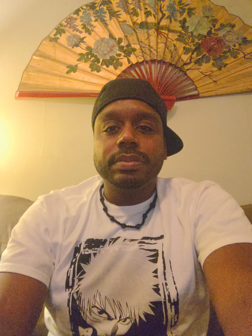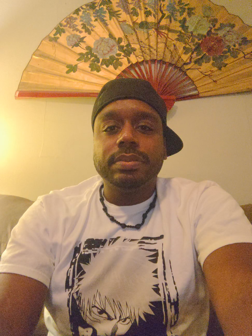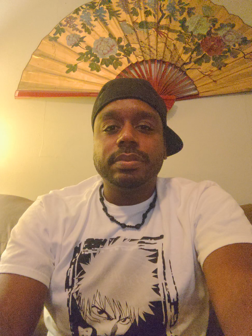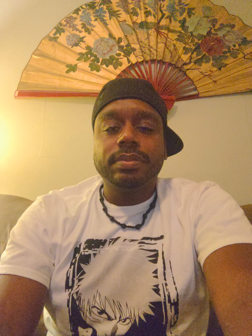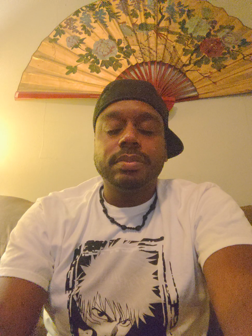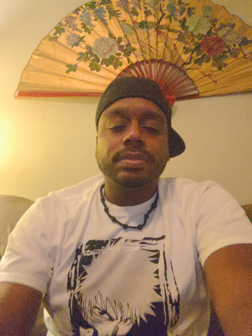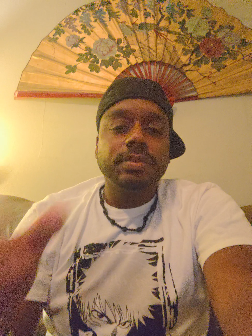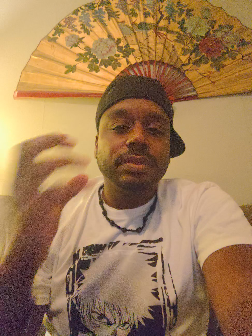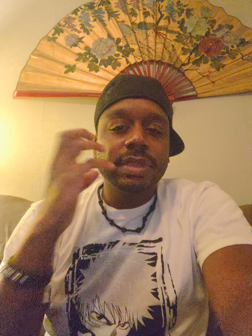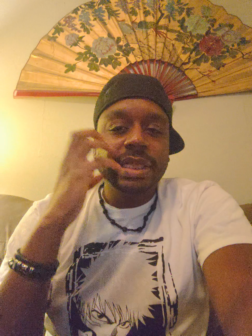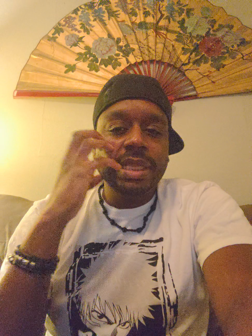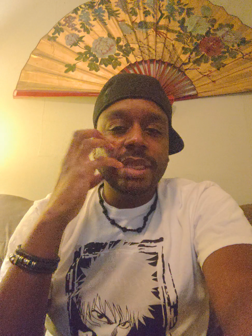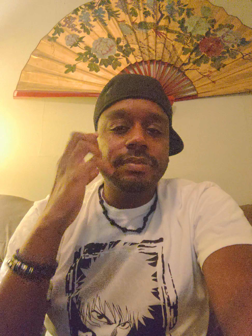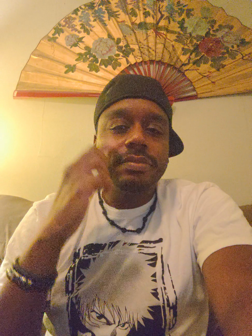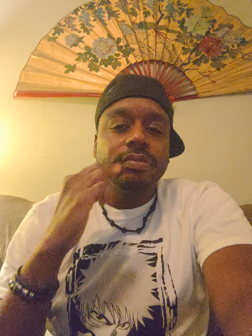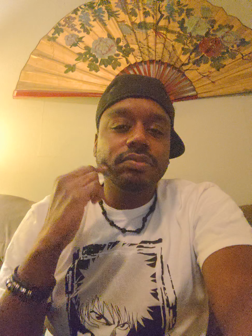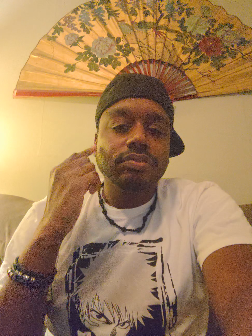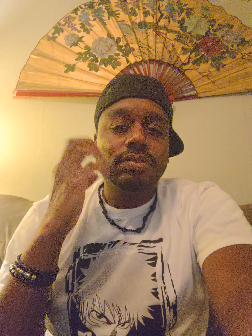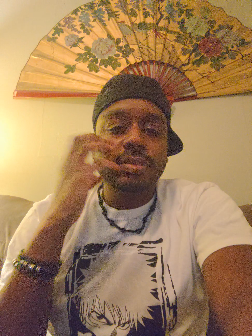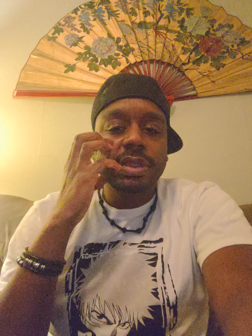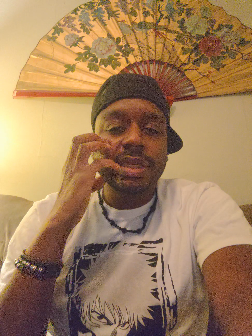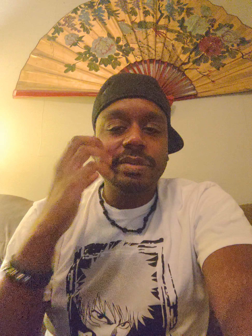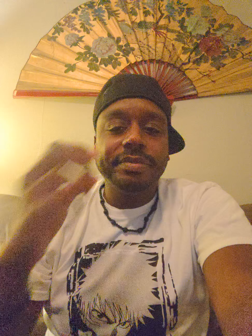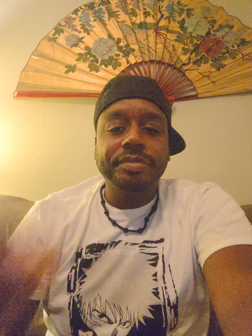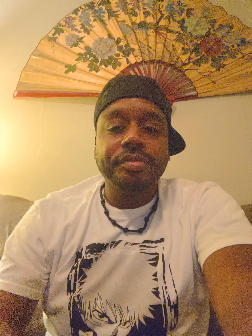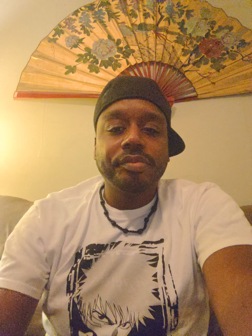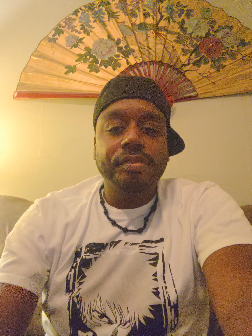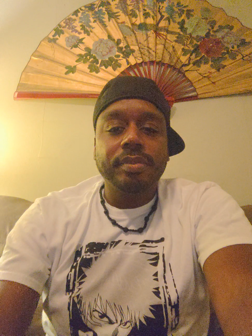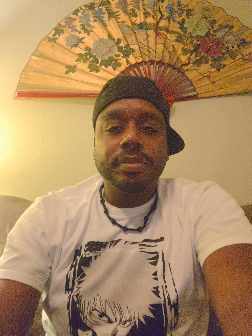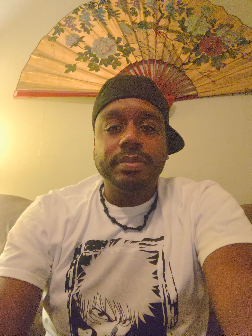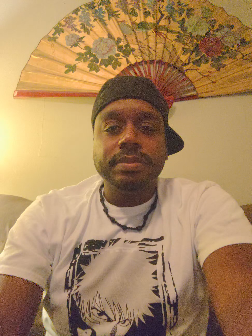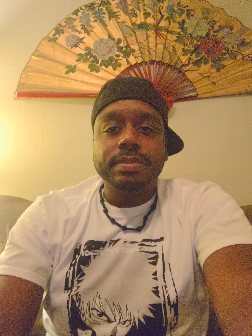cheek